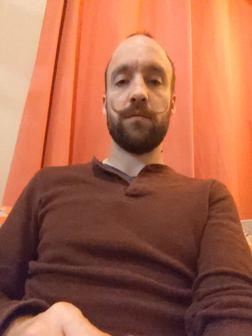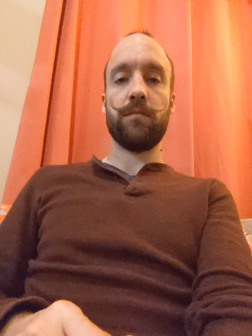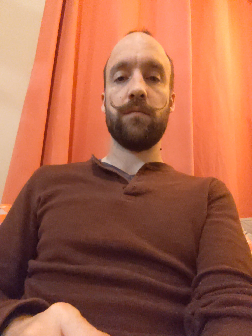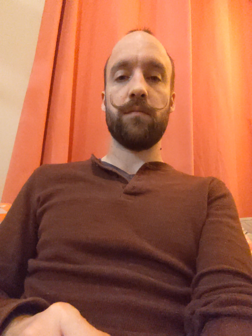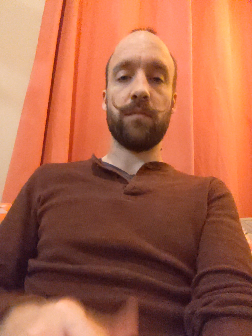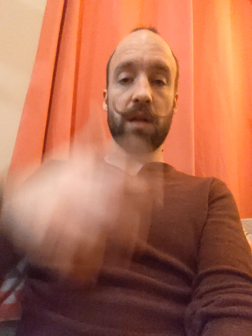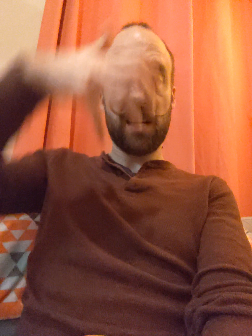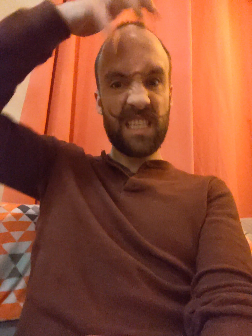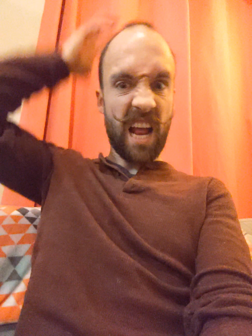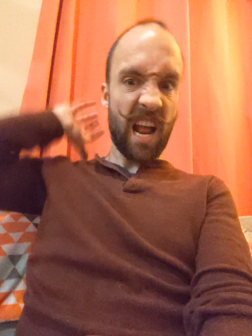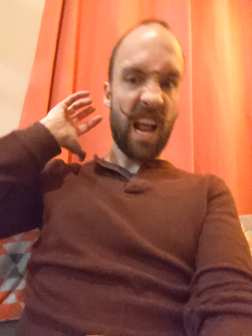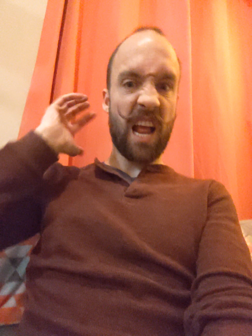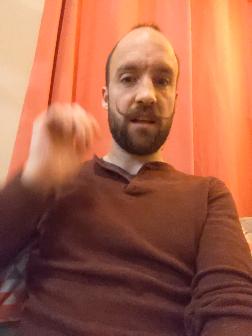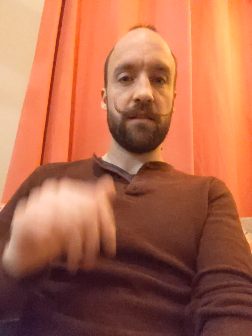lion